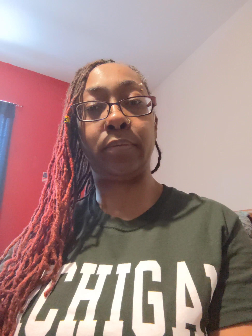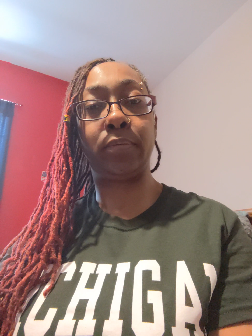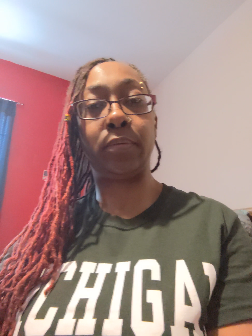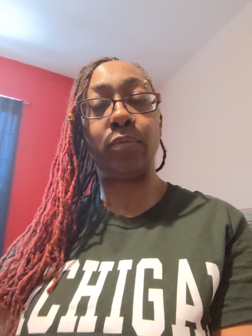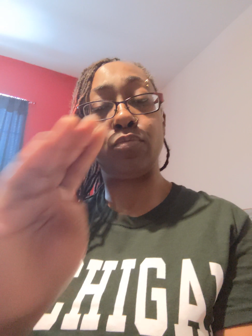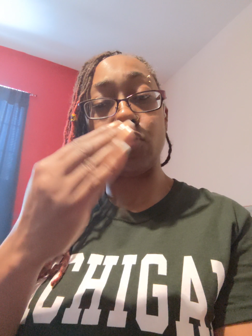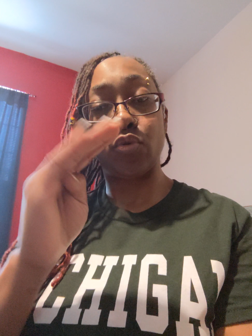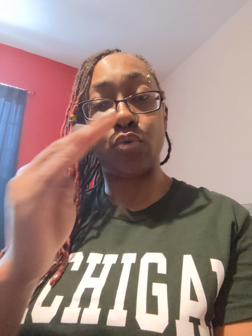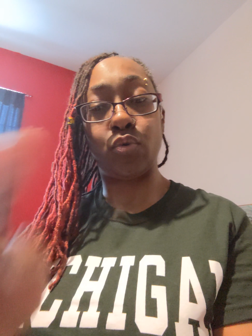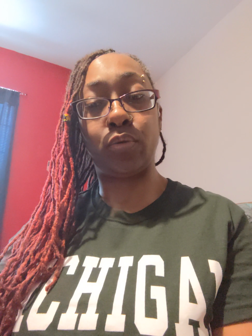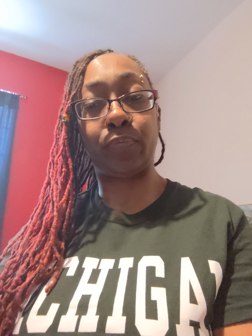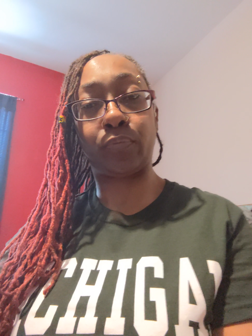blue